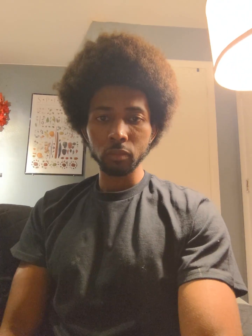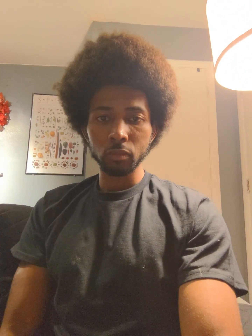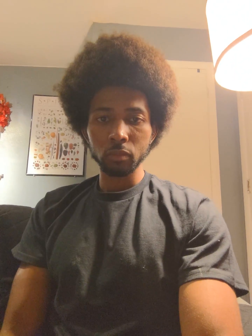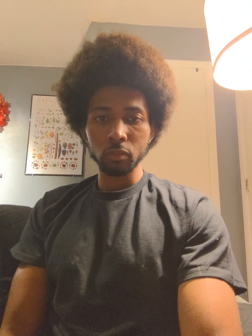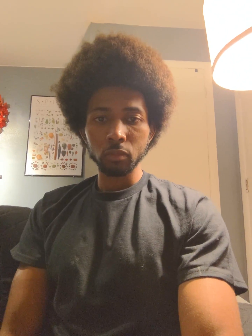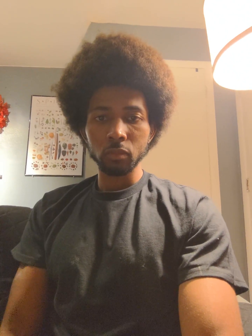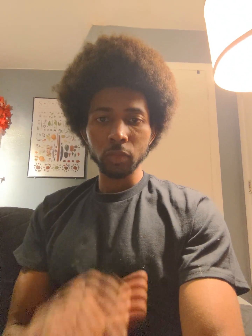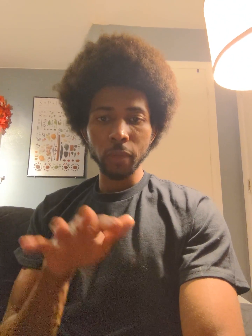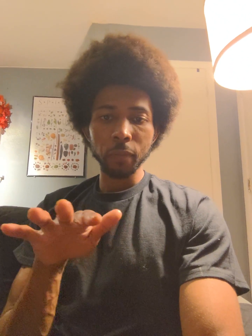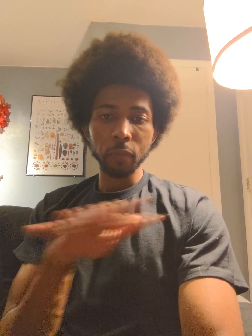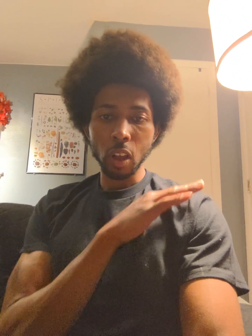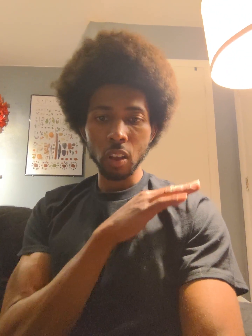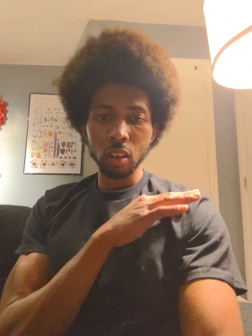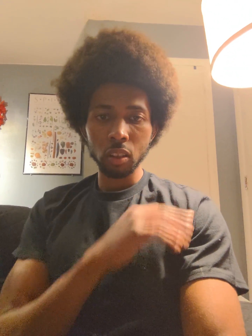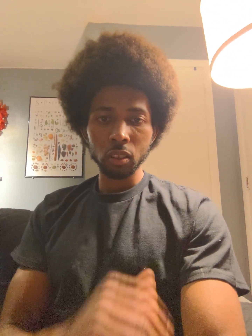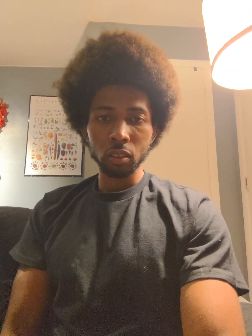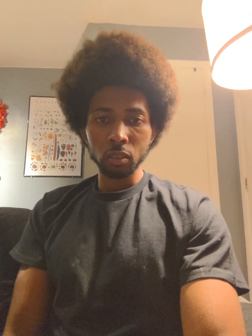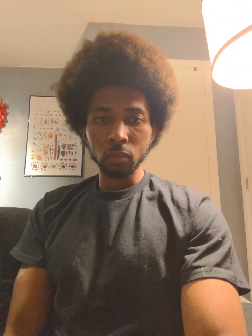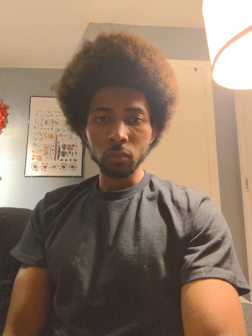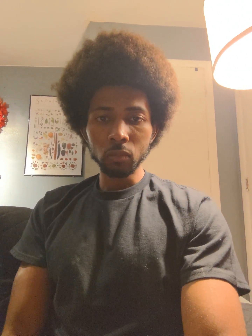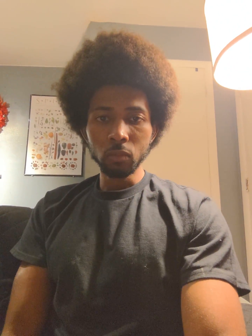full